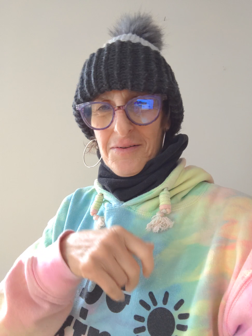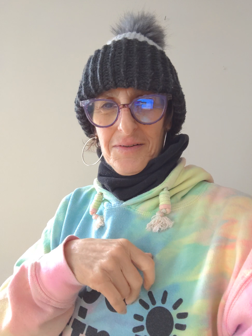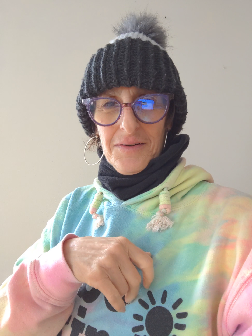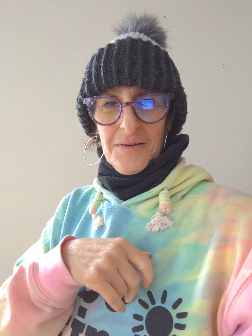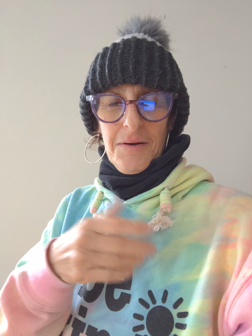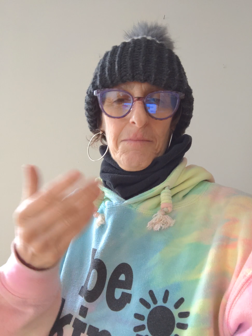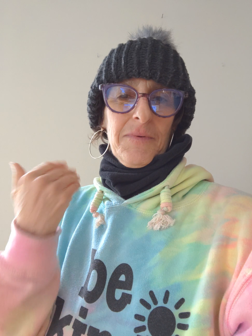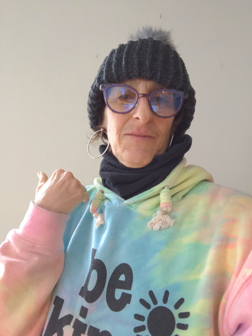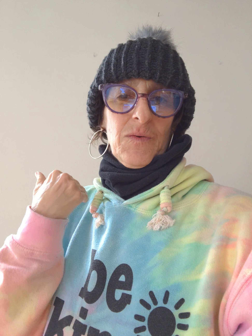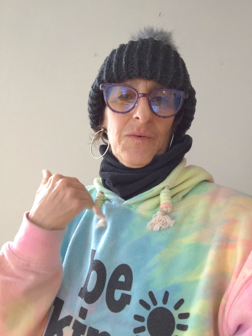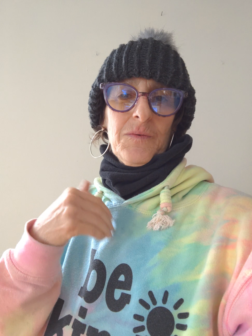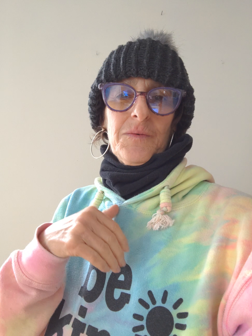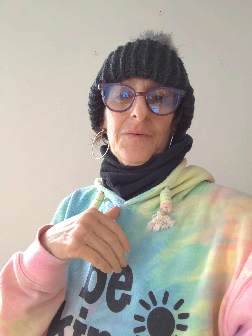before